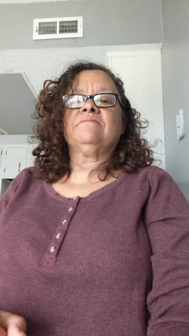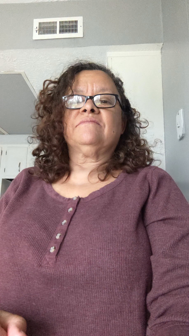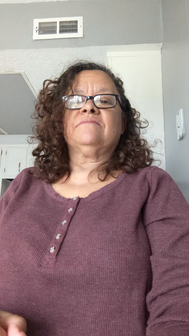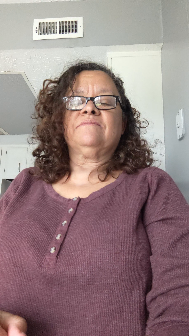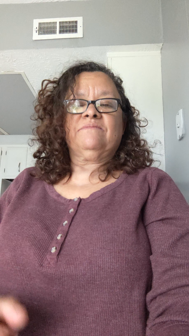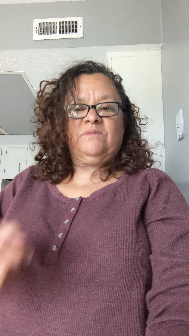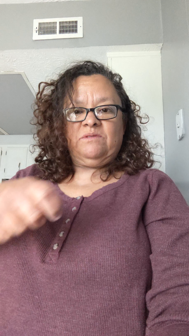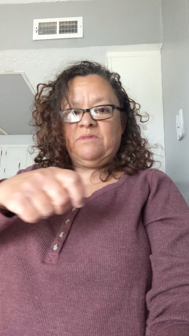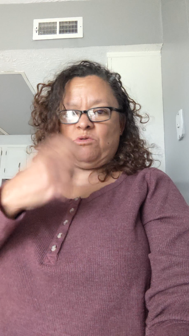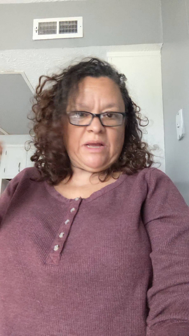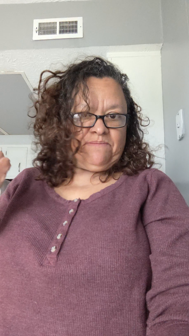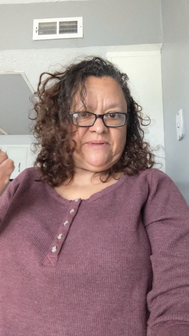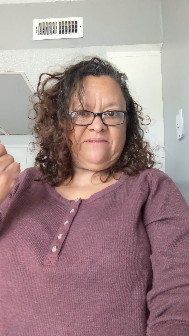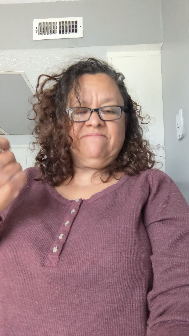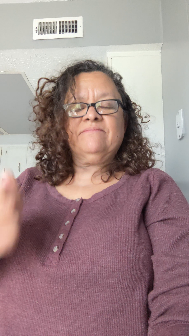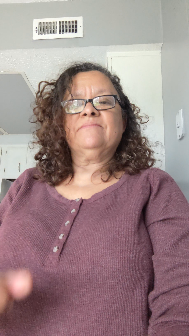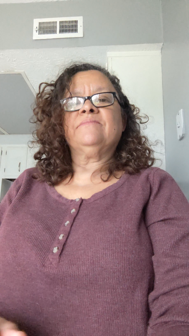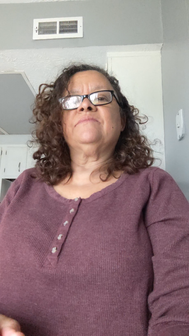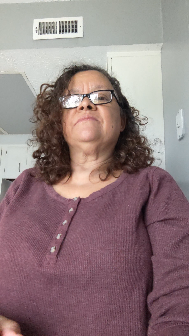rip